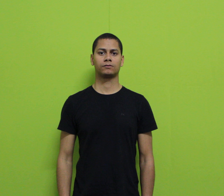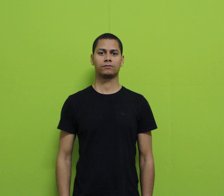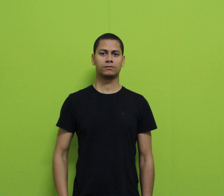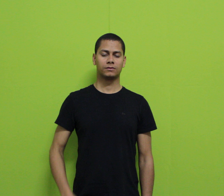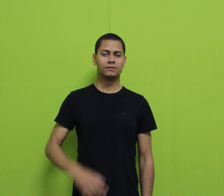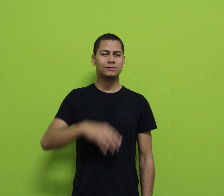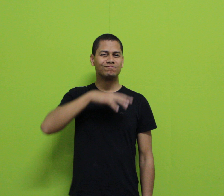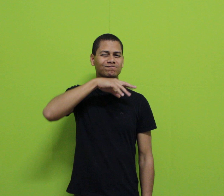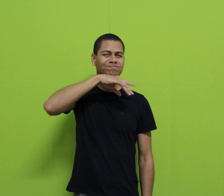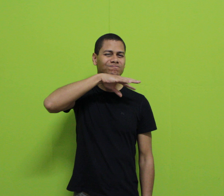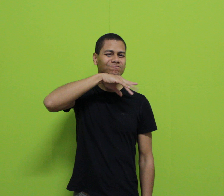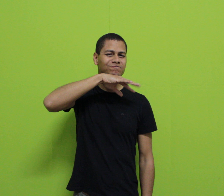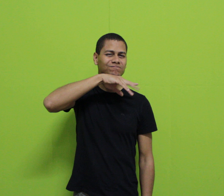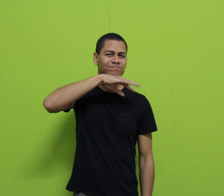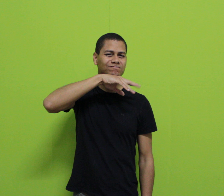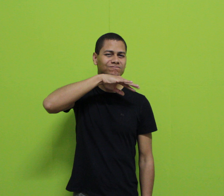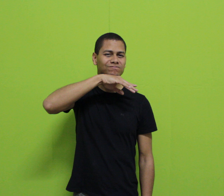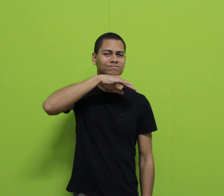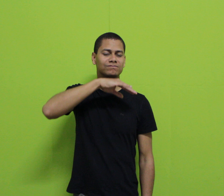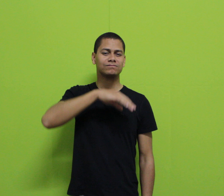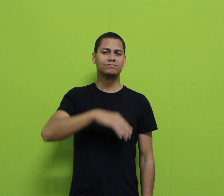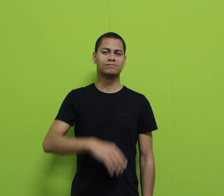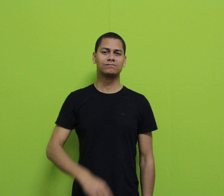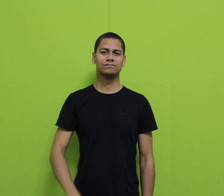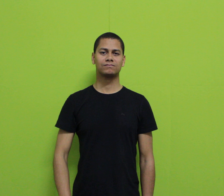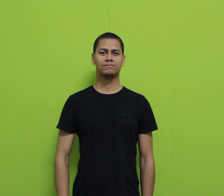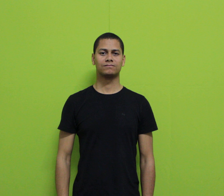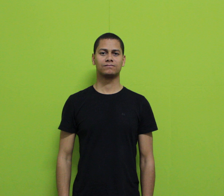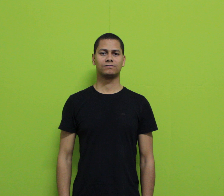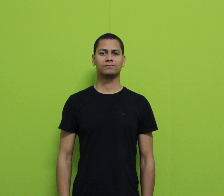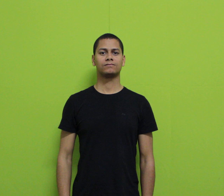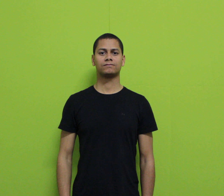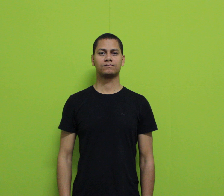ruim